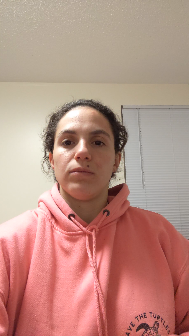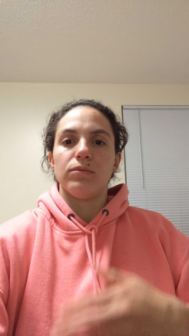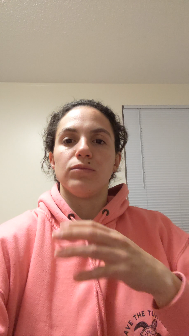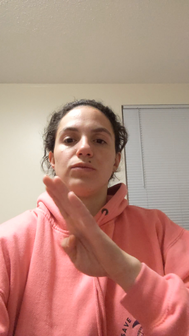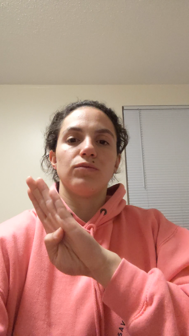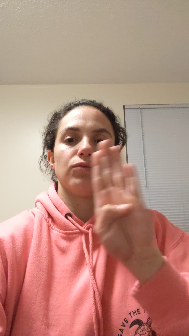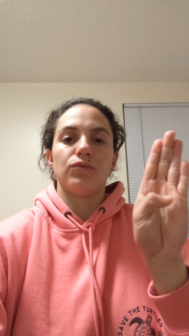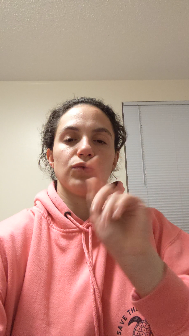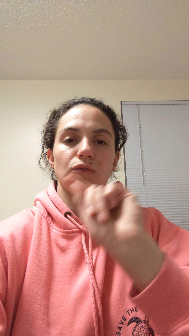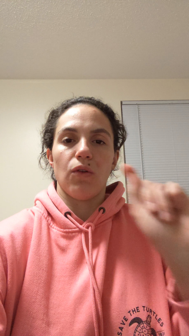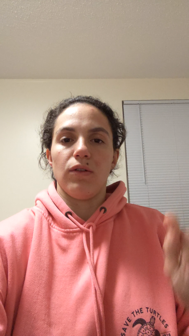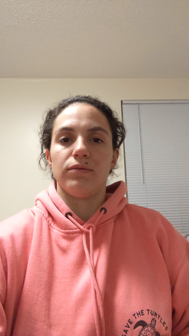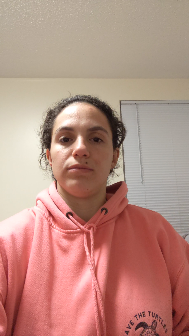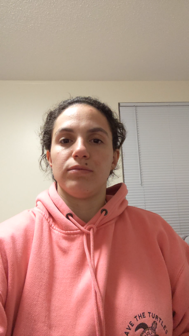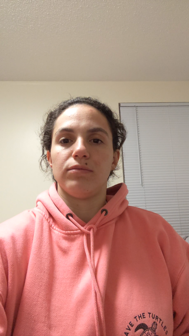chalk